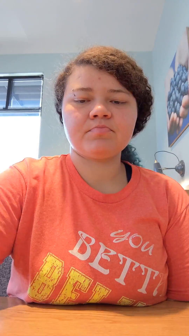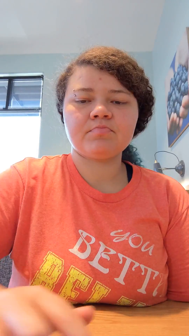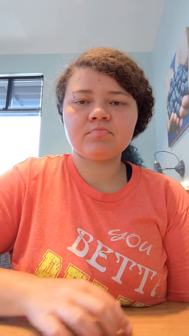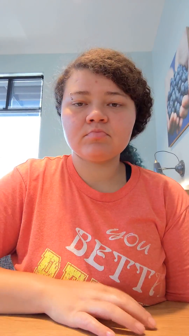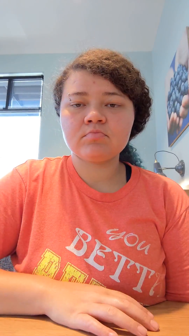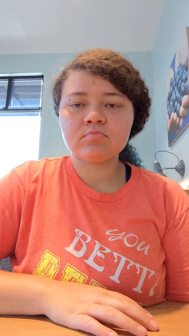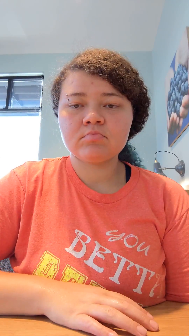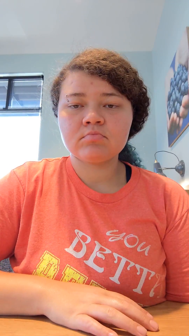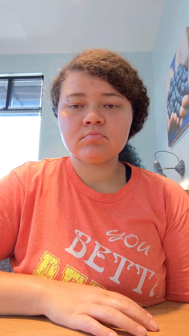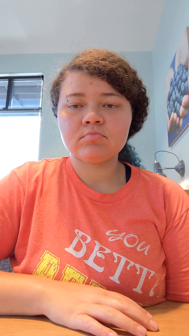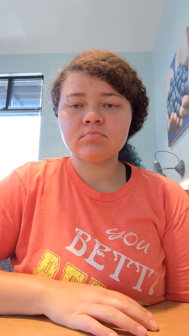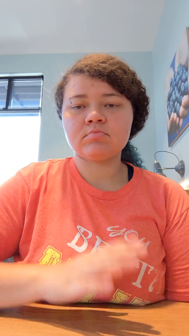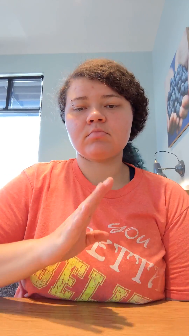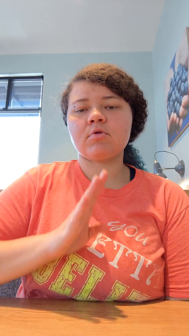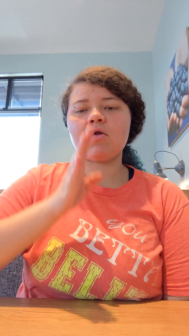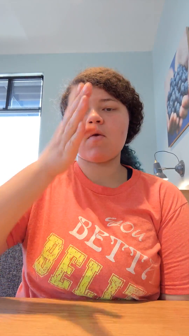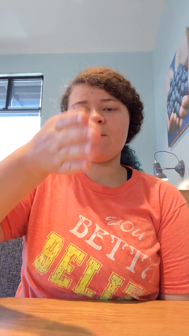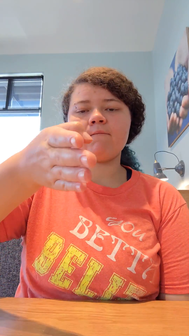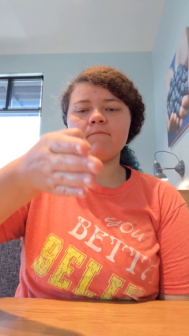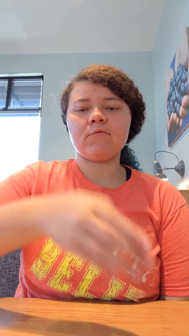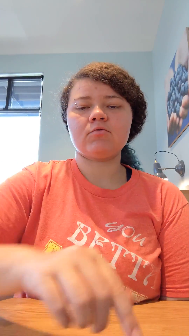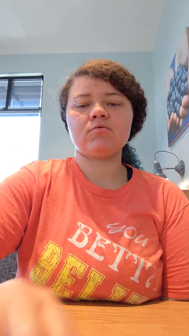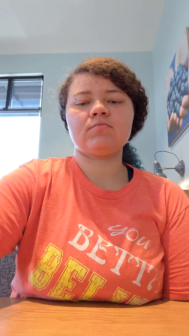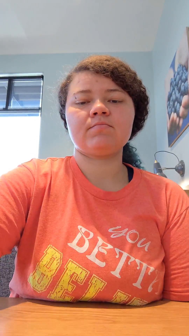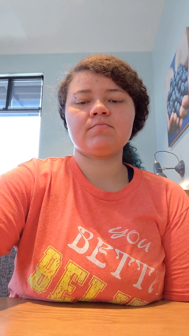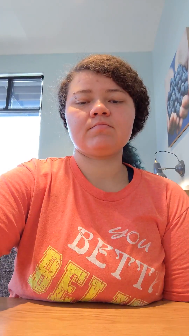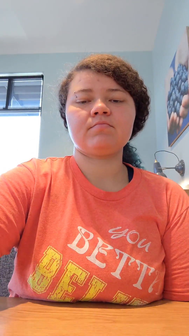over